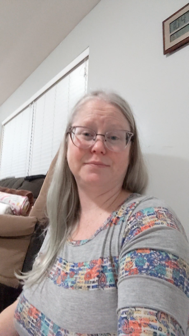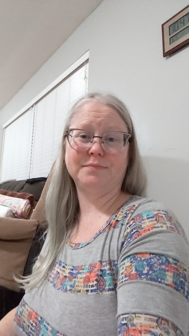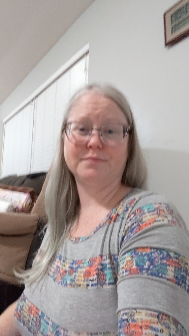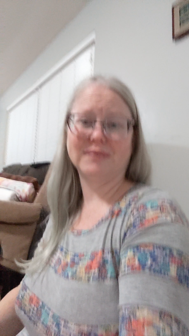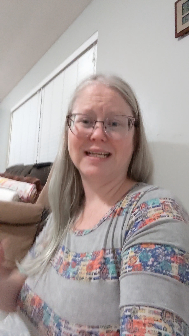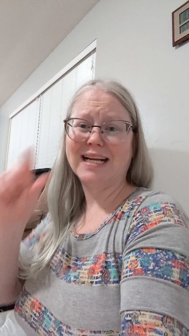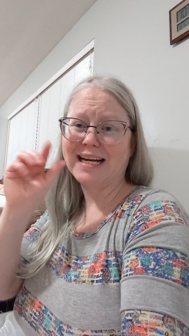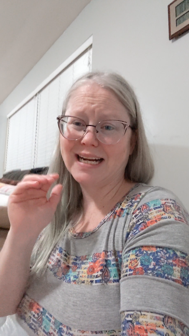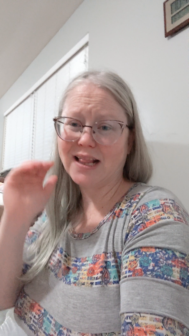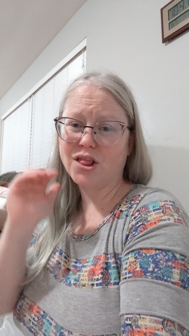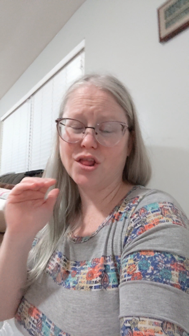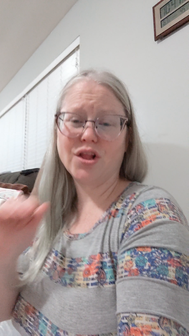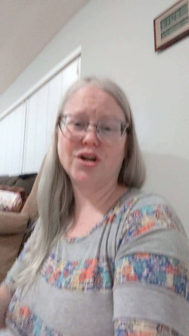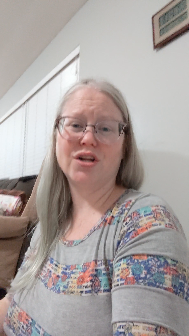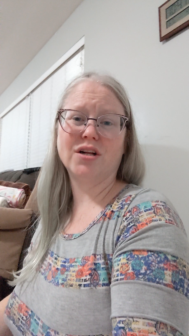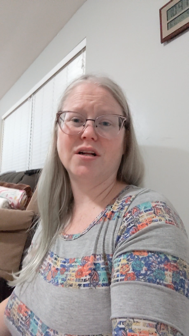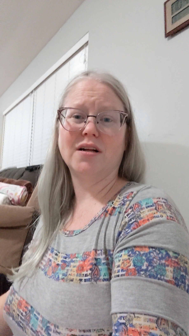little